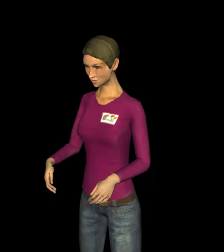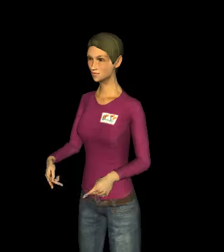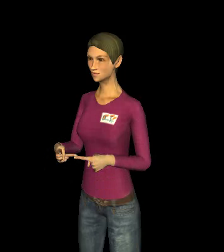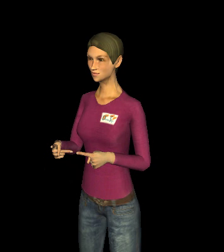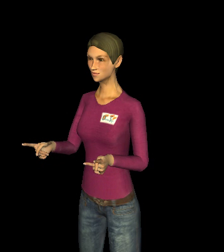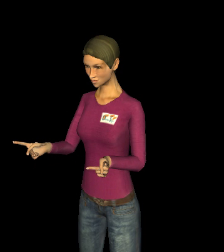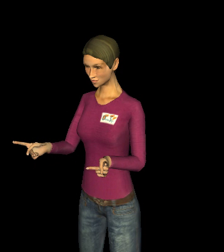عام